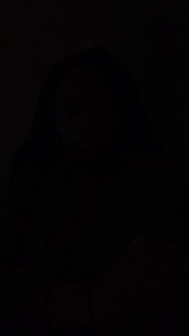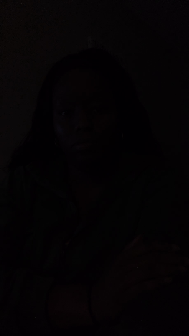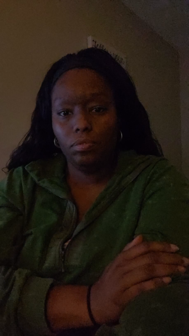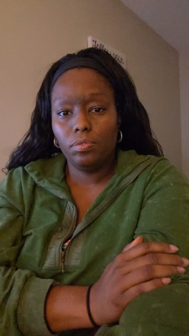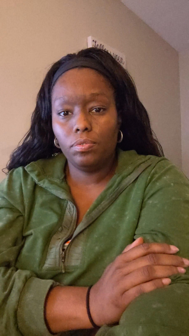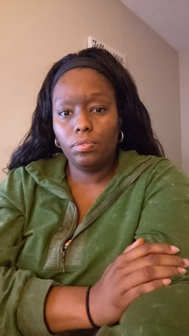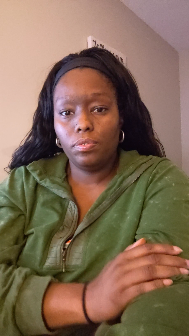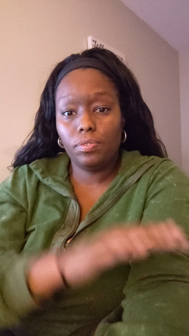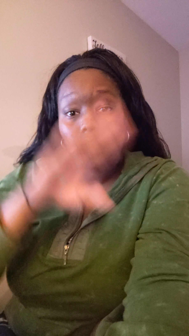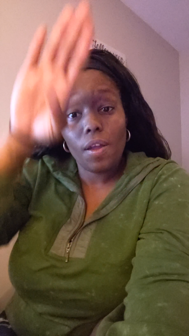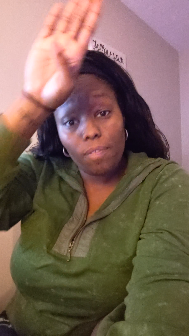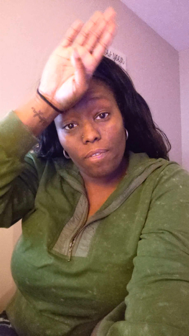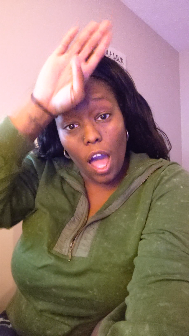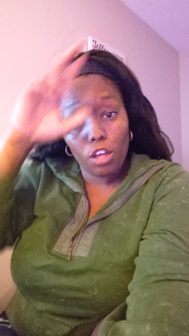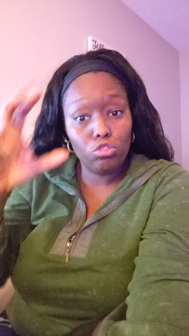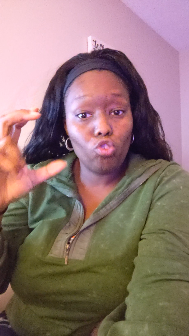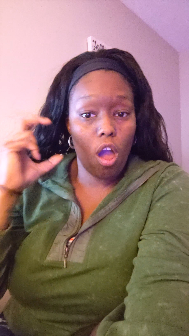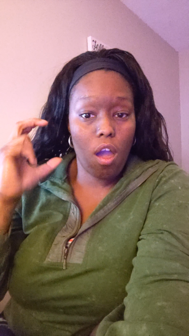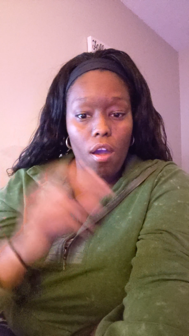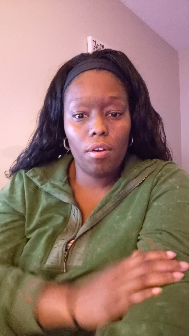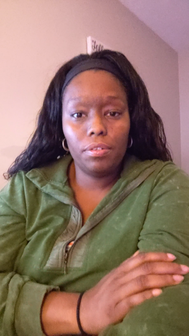fire truck